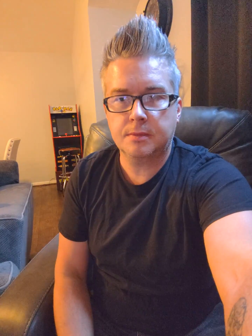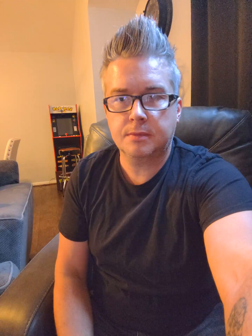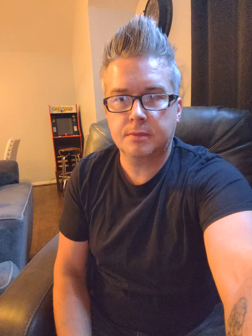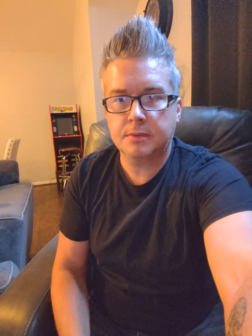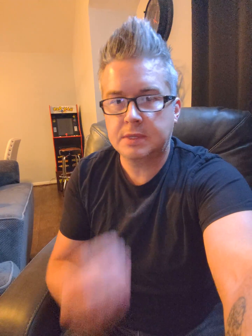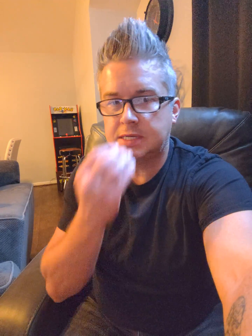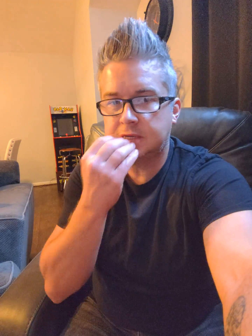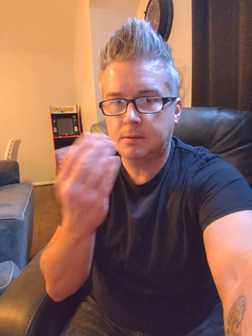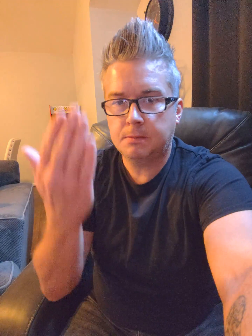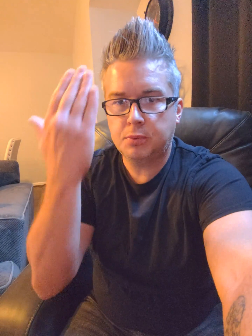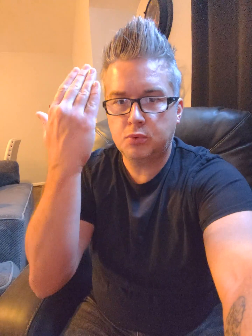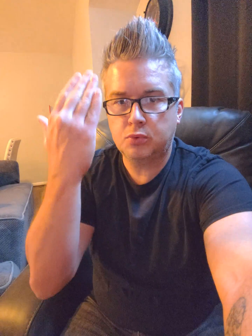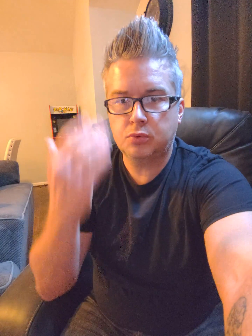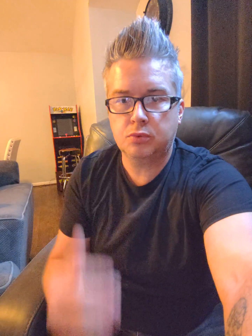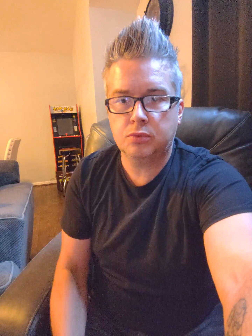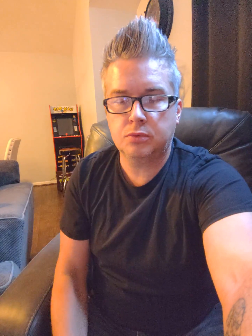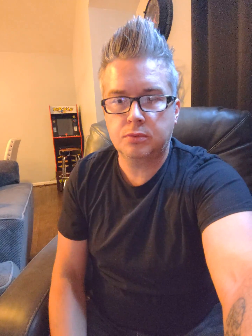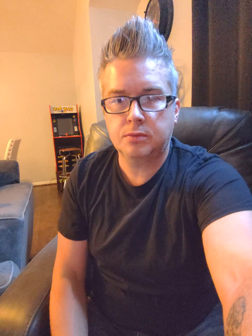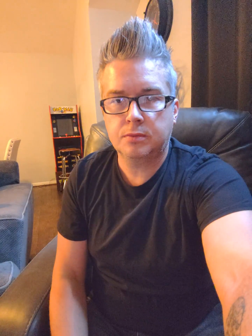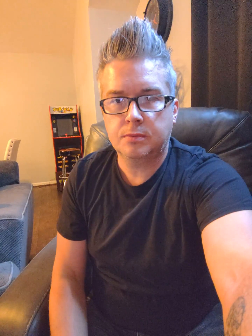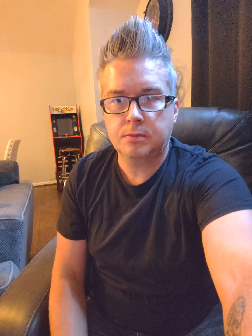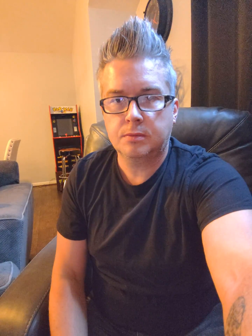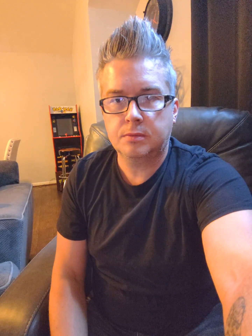breakfast